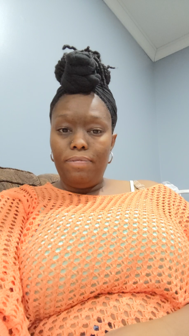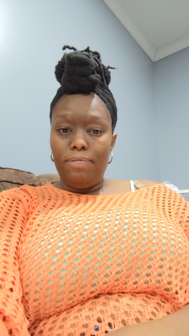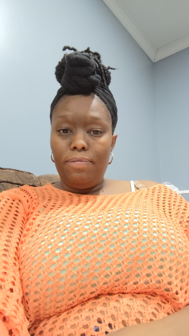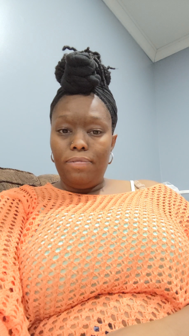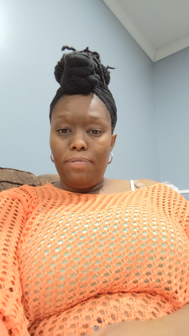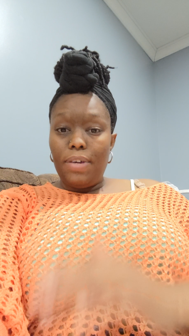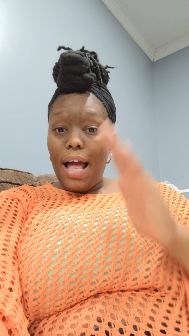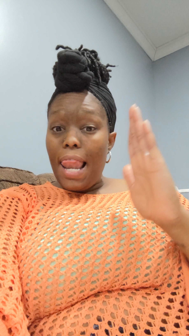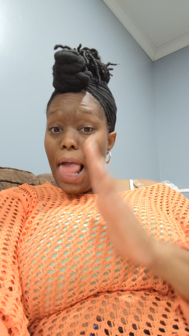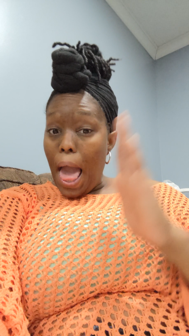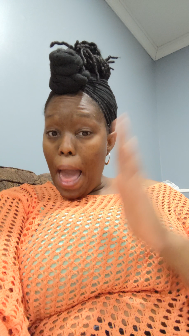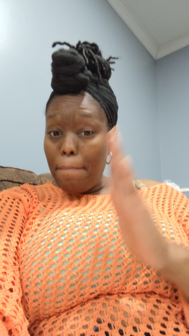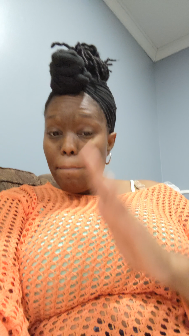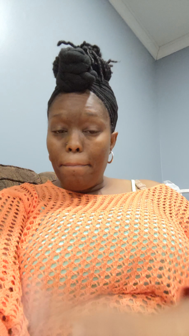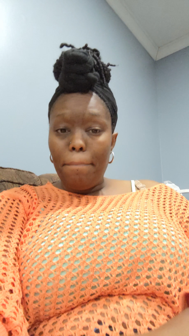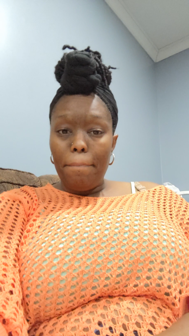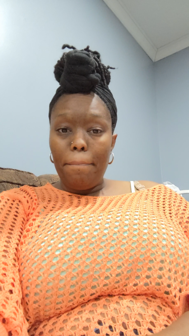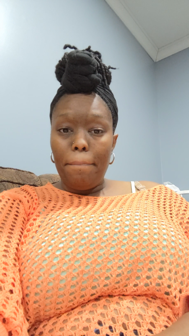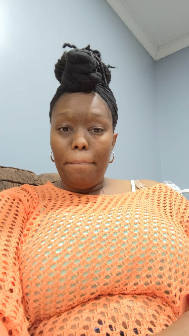clap